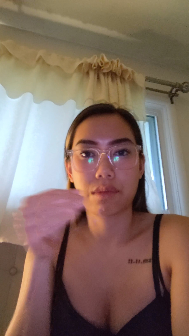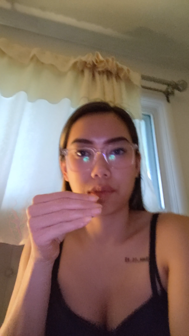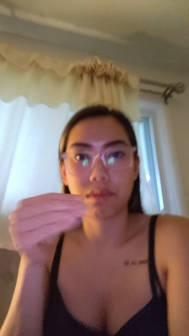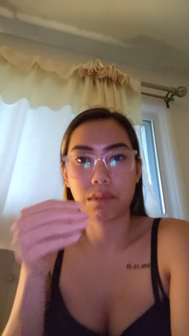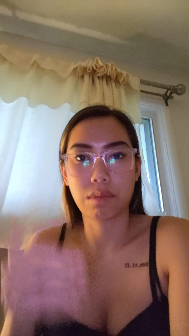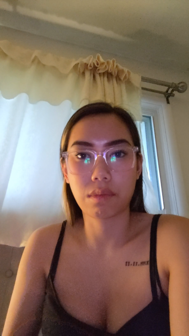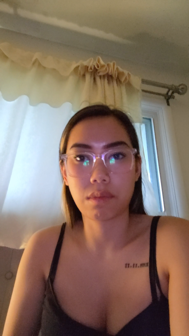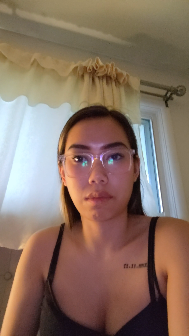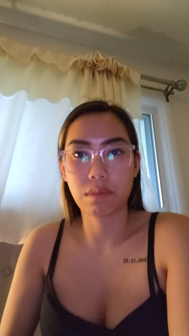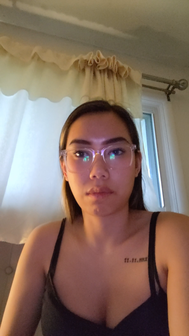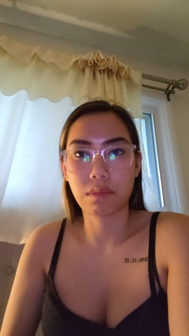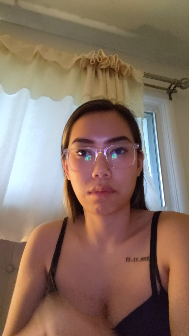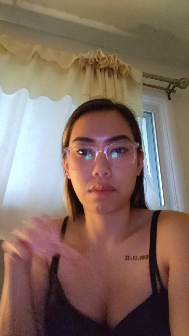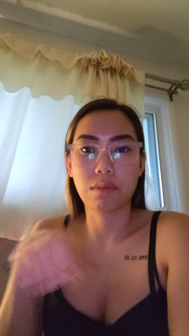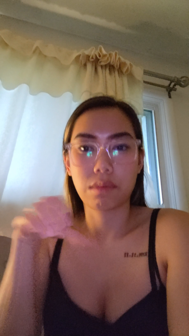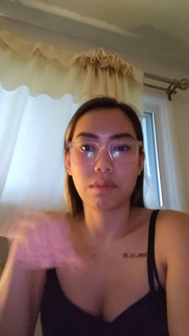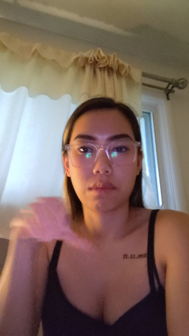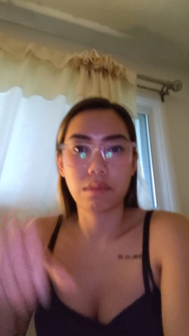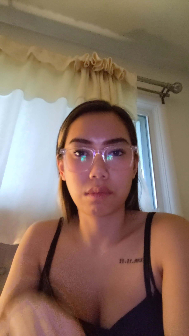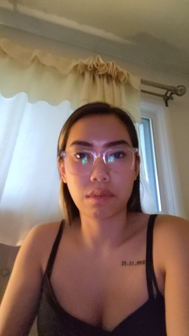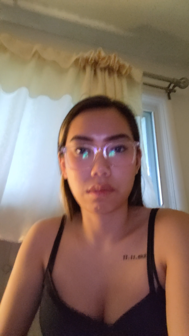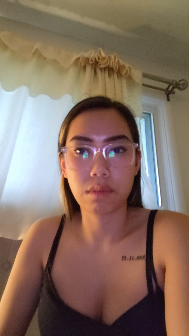does